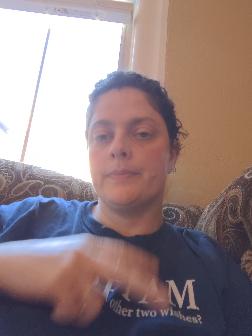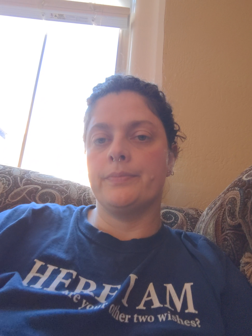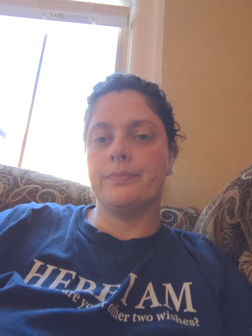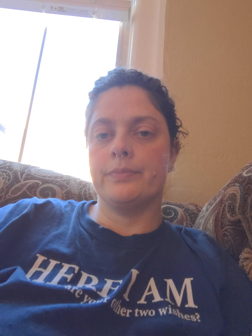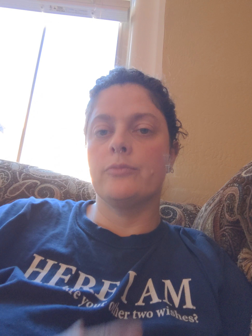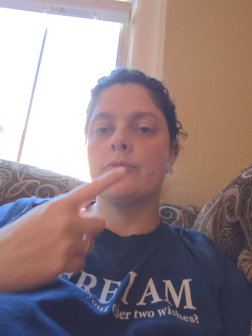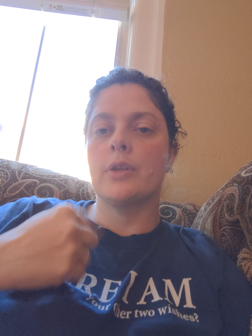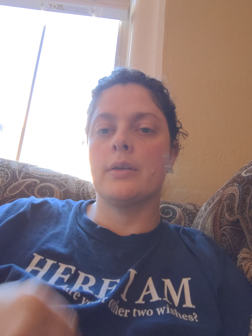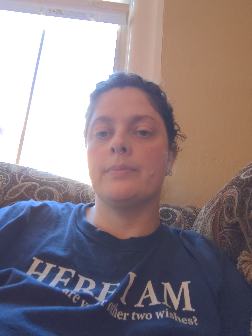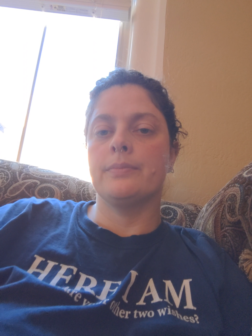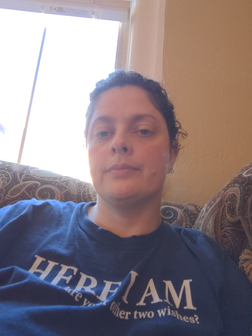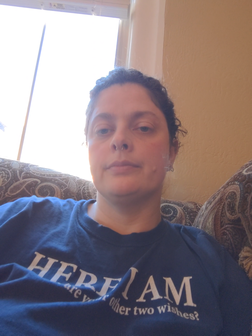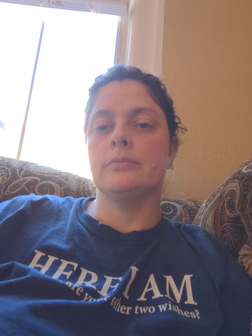red